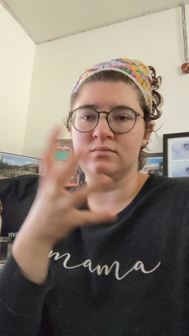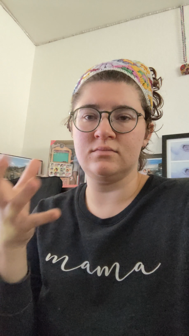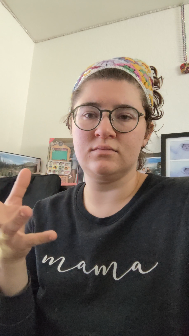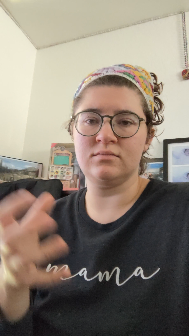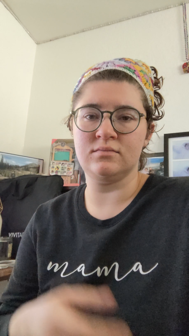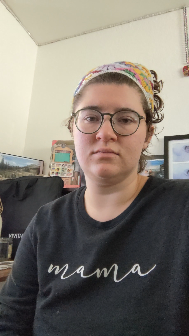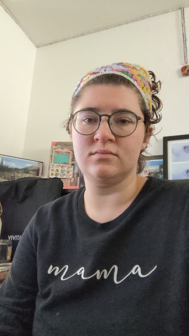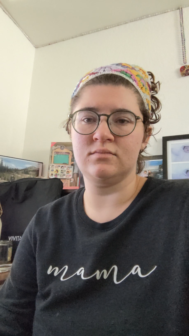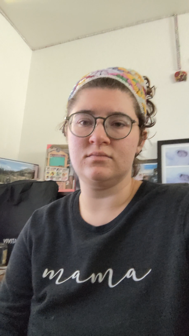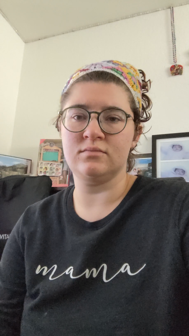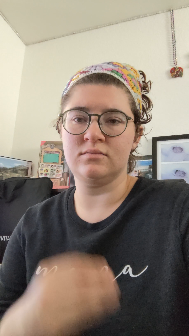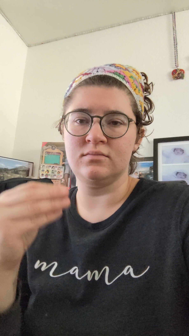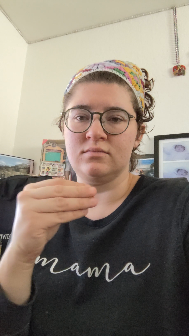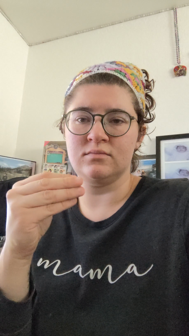more